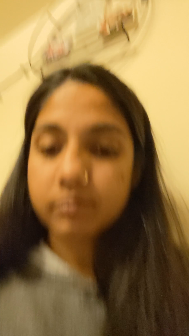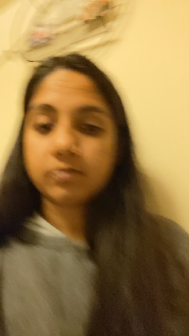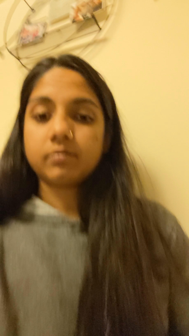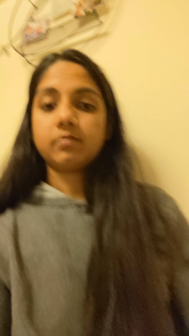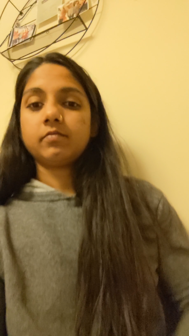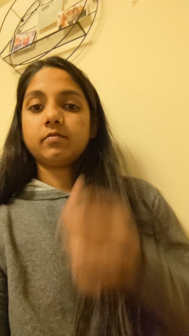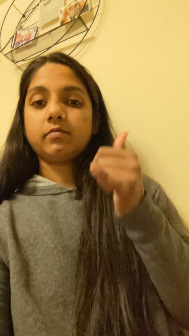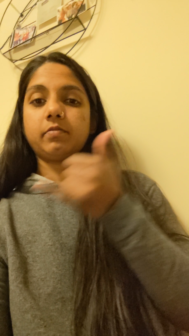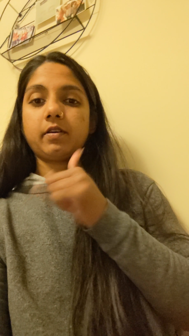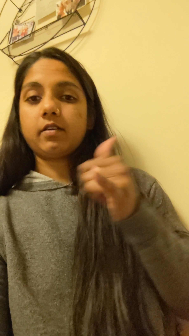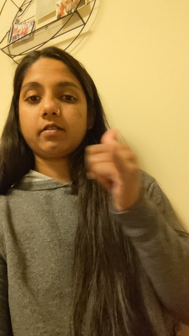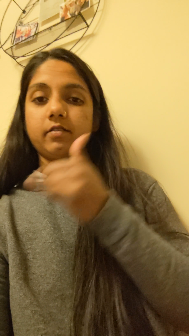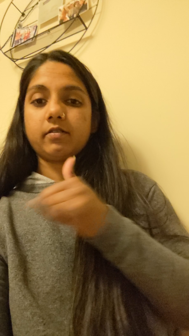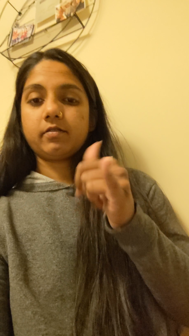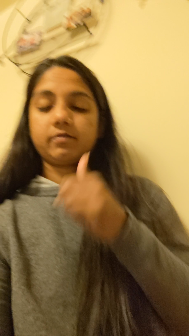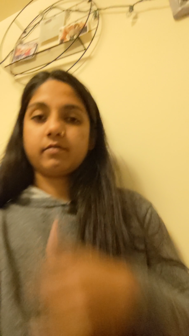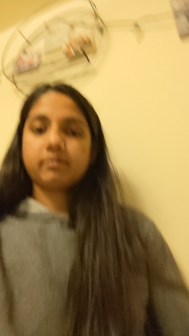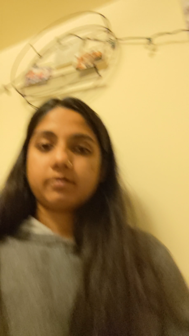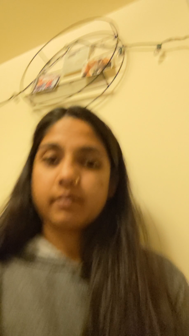play